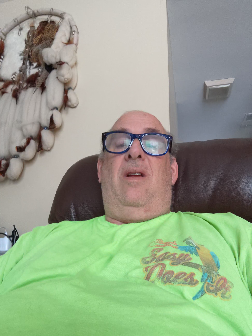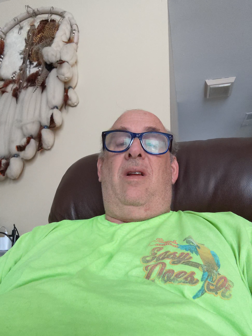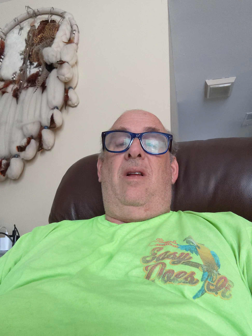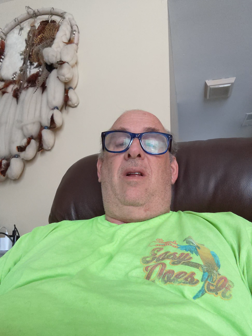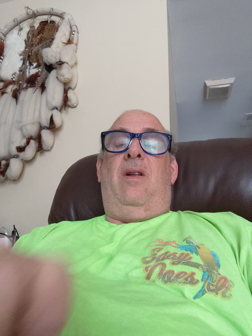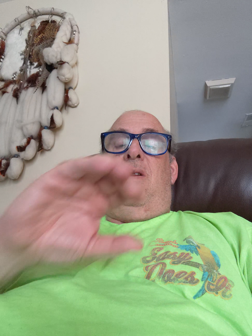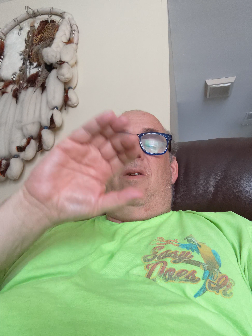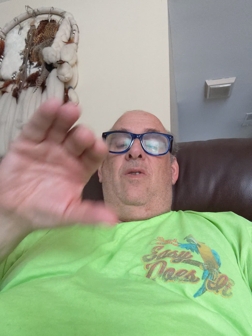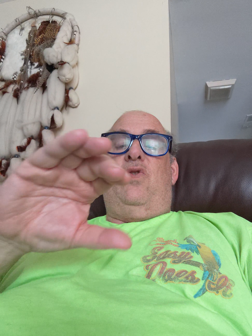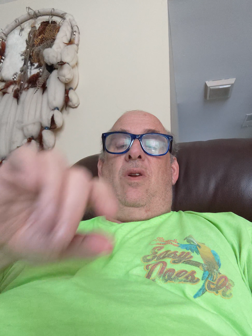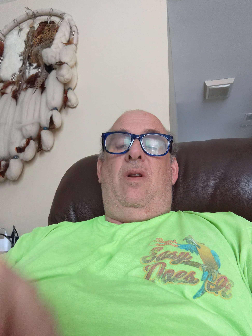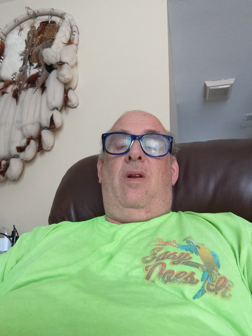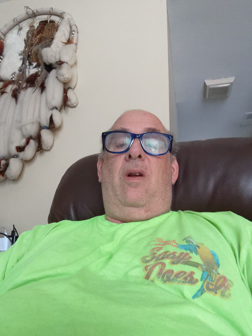chocolate